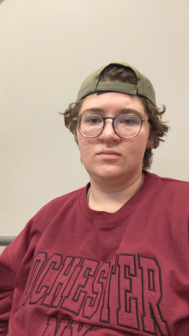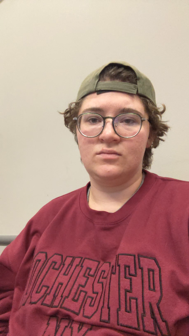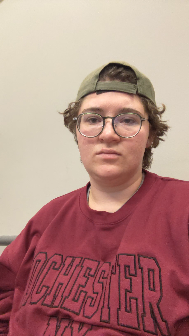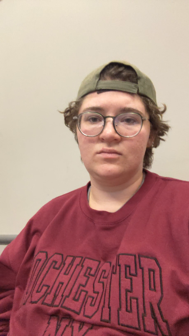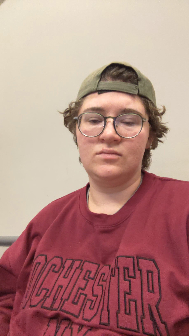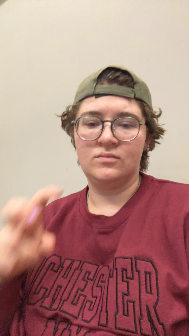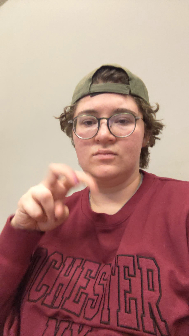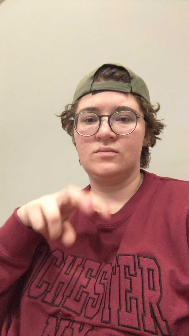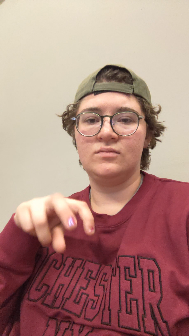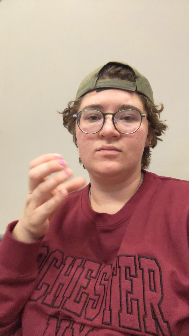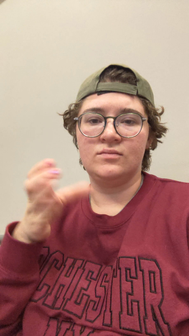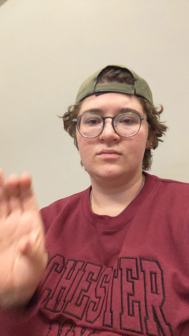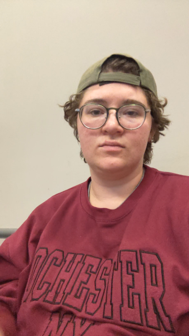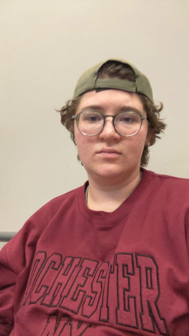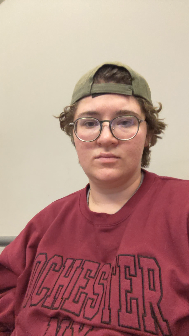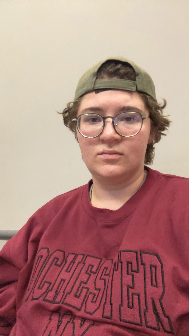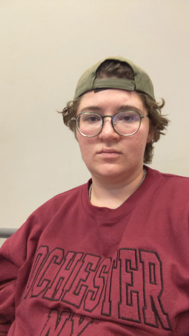potato chip